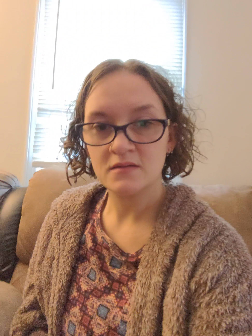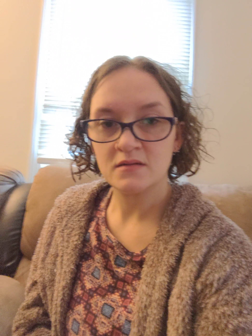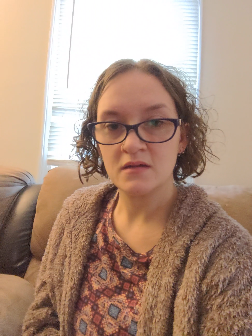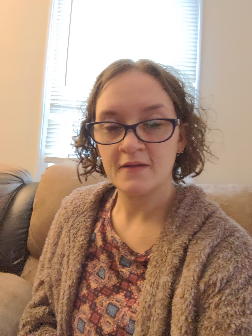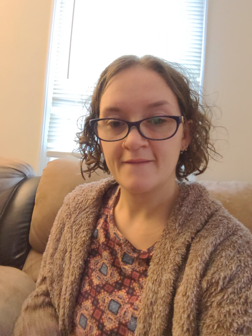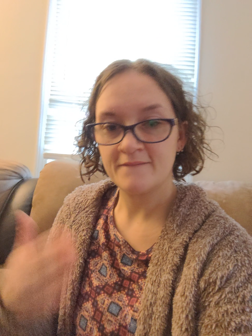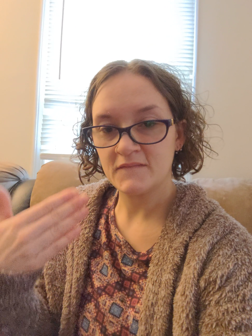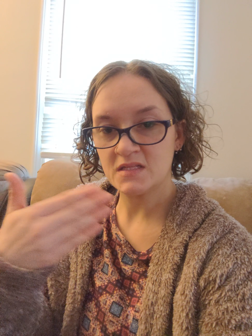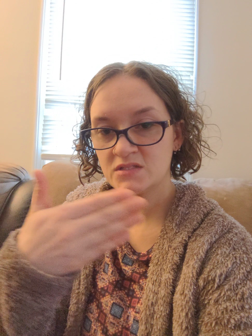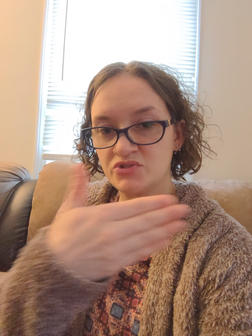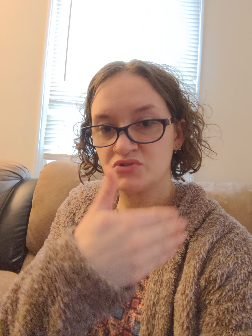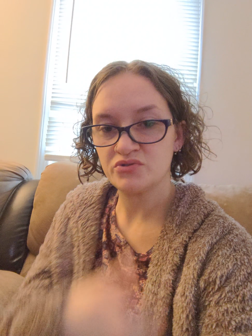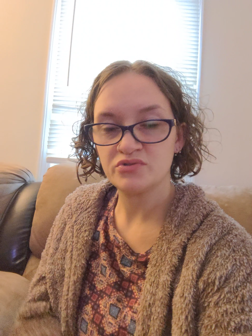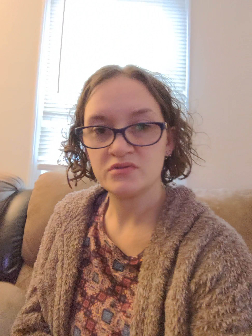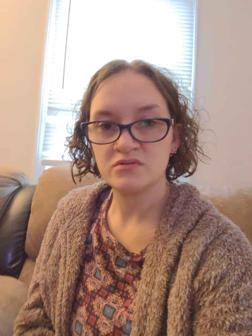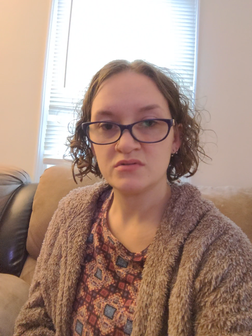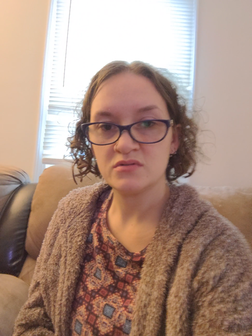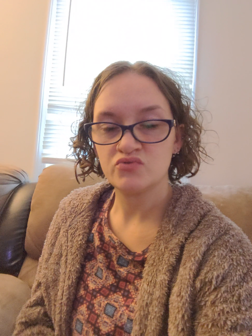fish